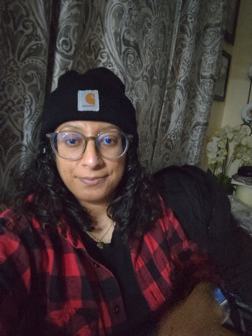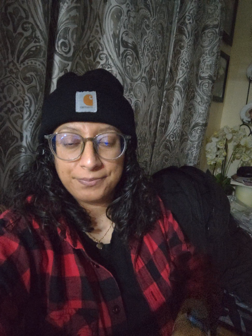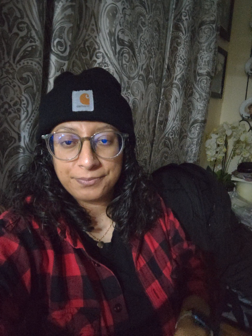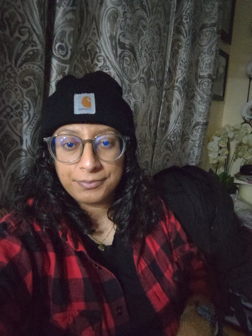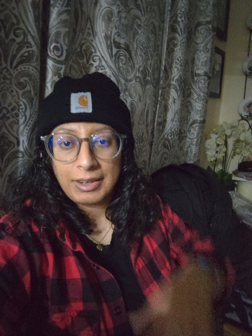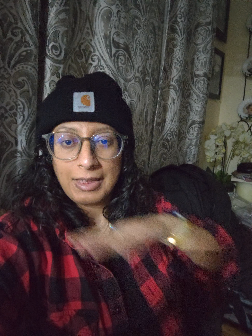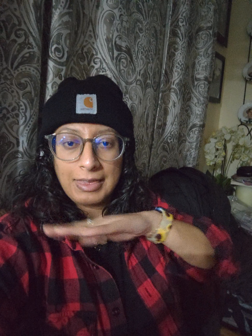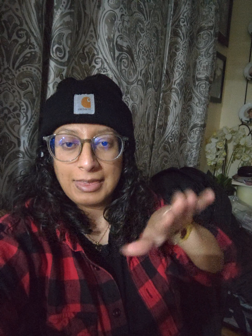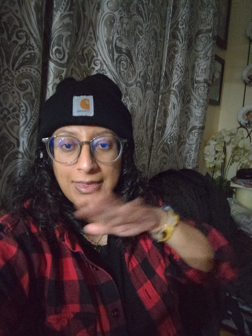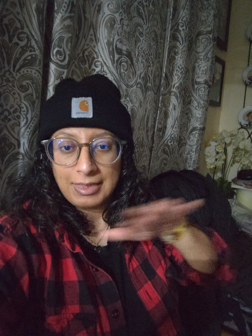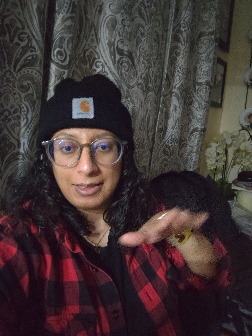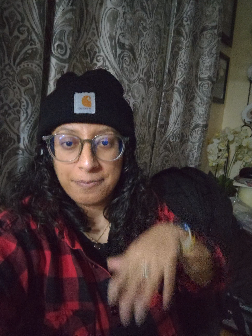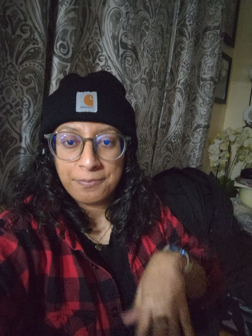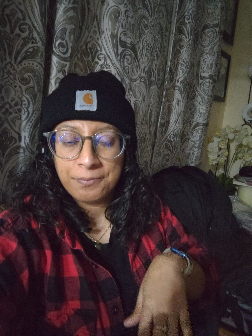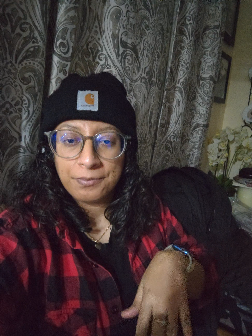clean